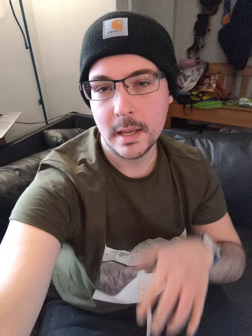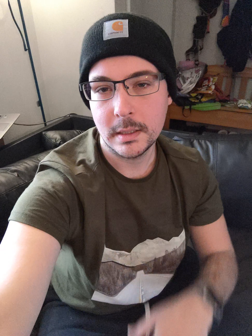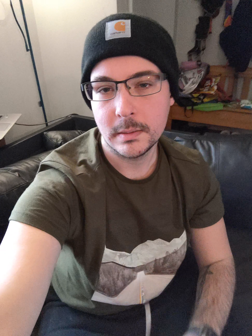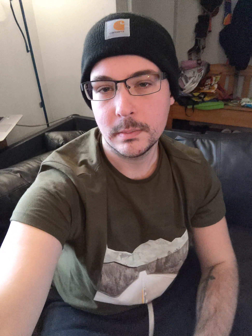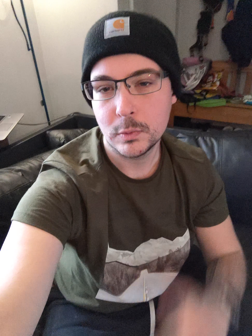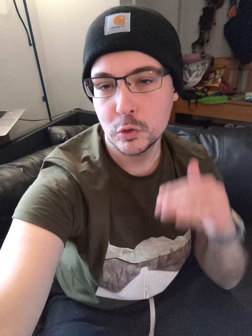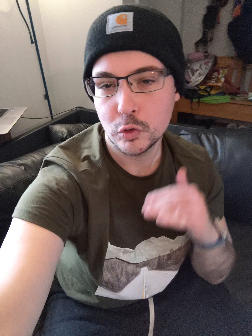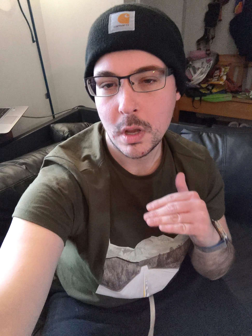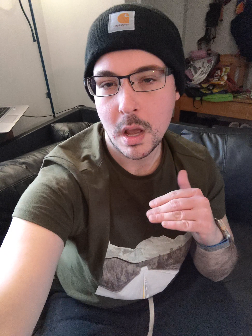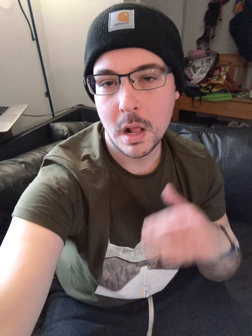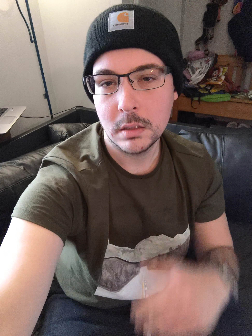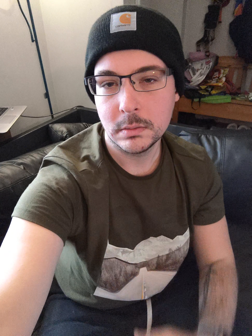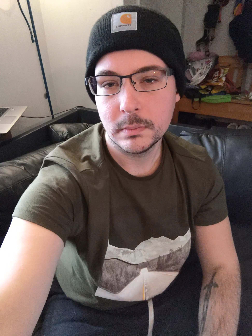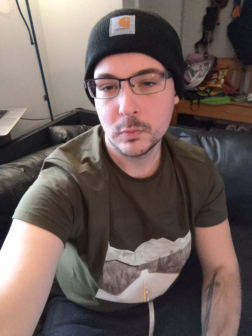child